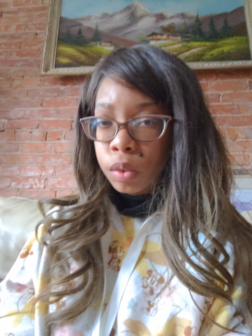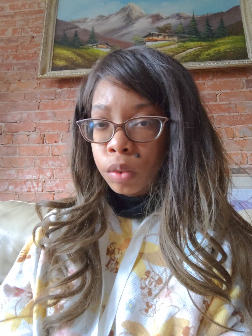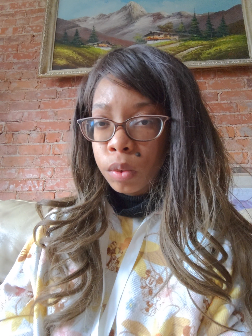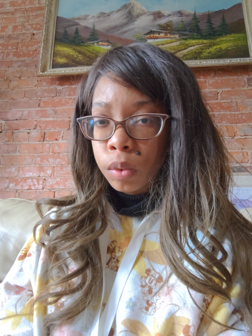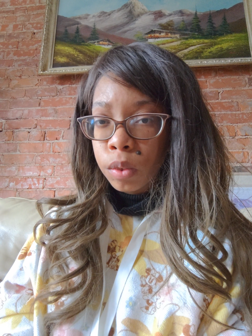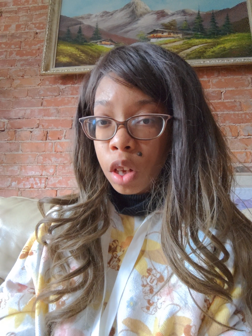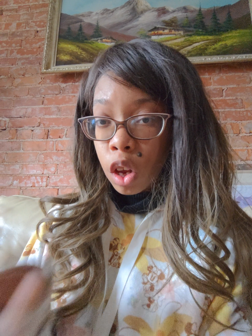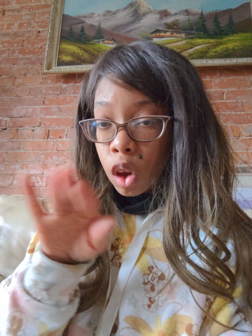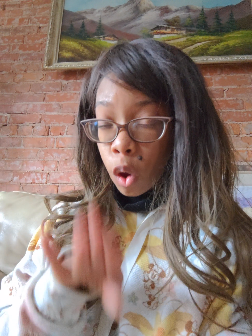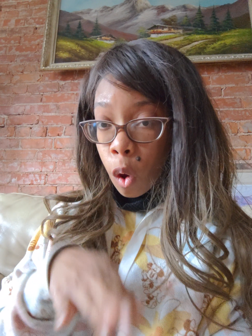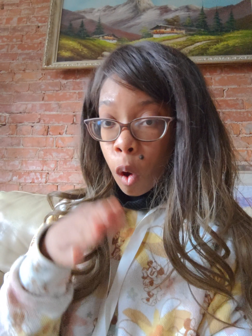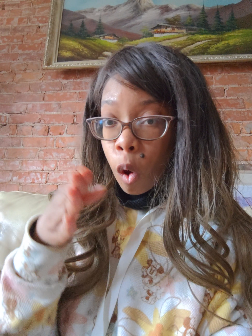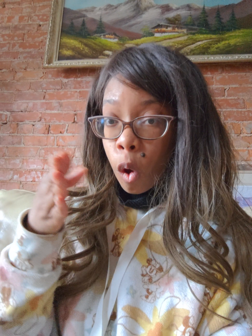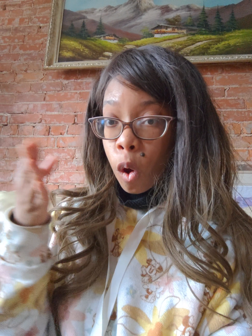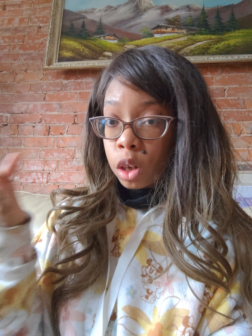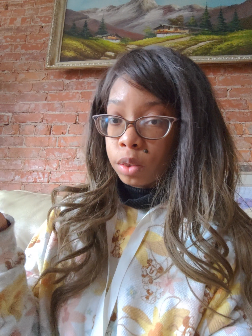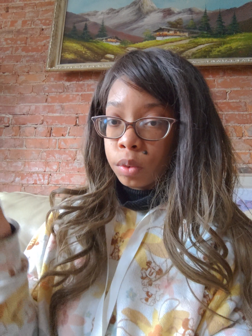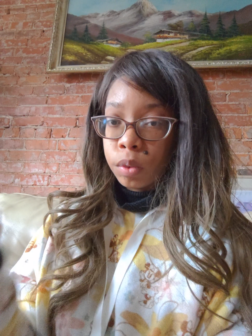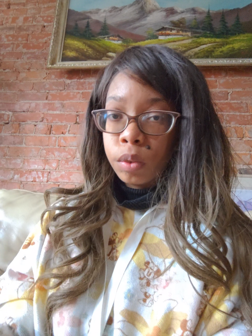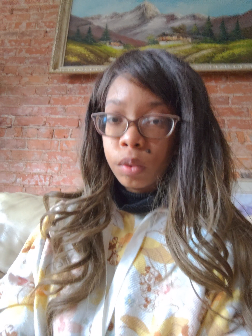open